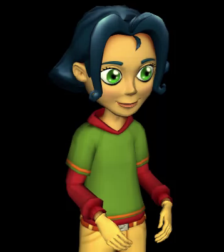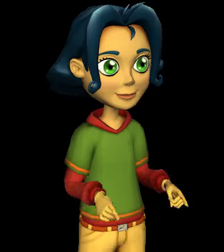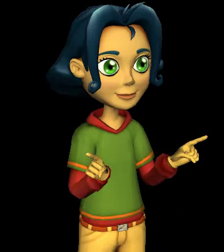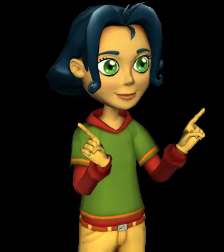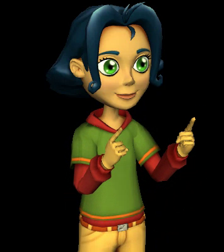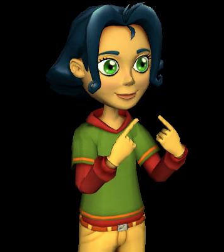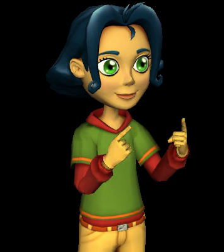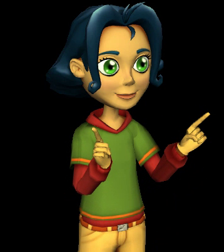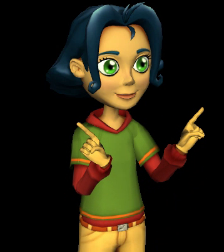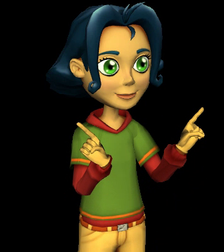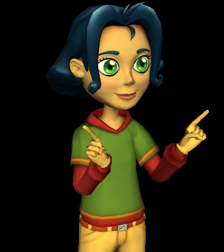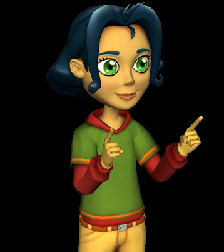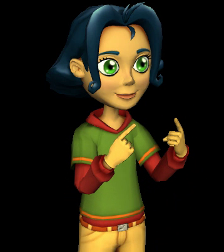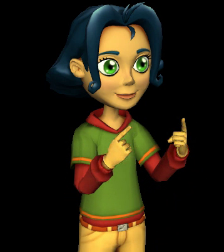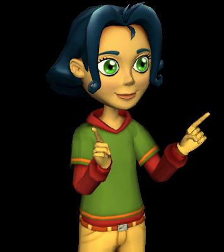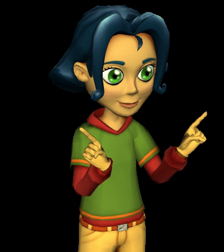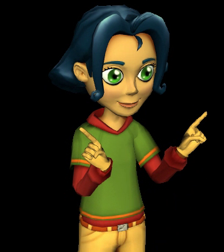موسيقى